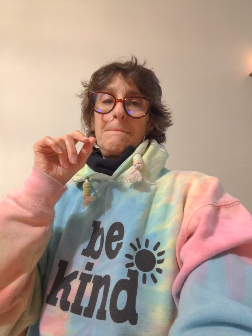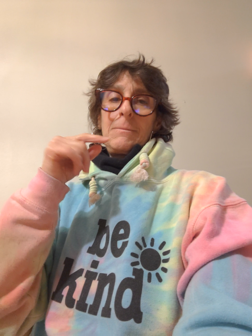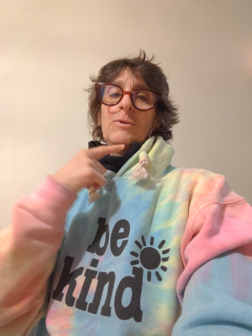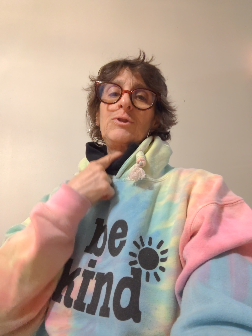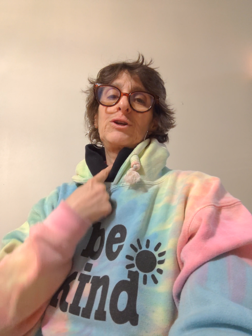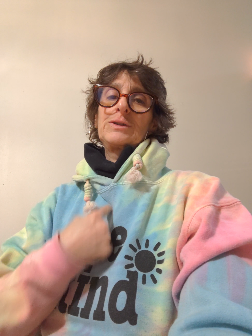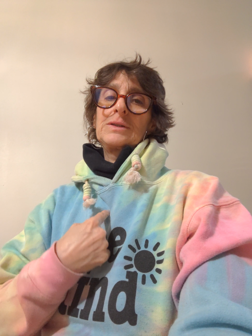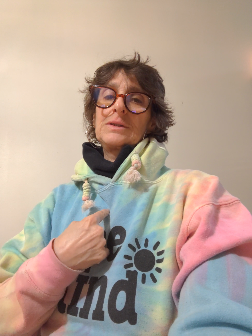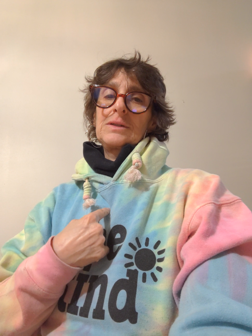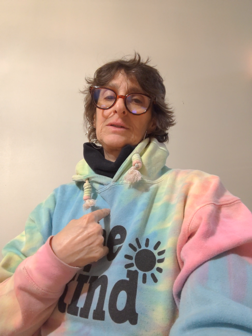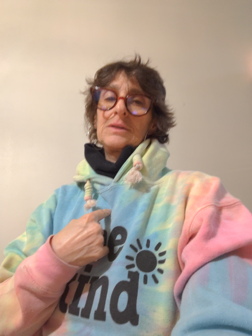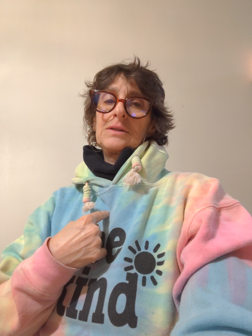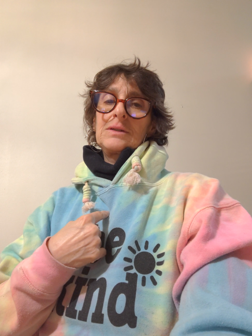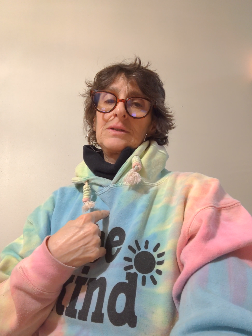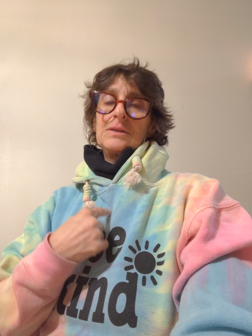thirsty